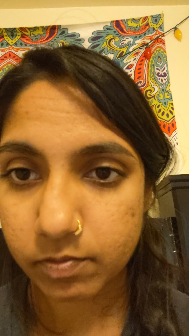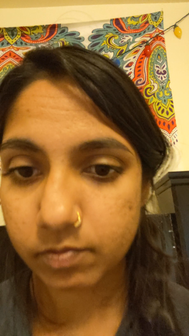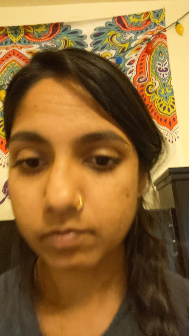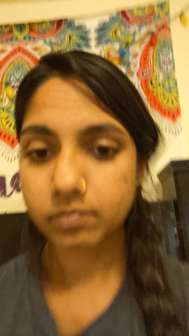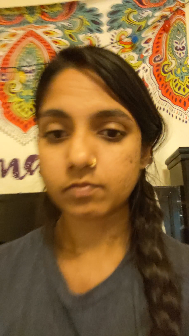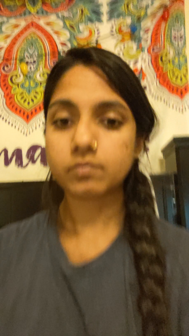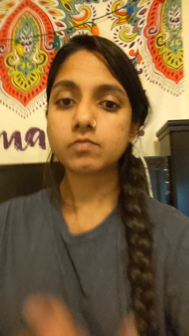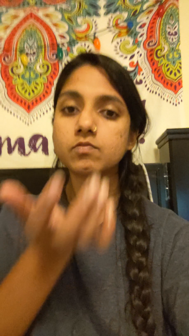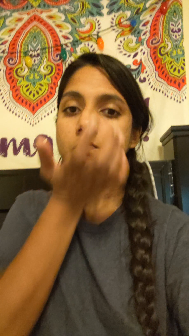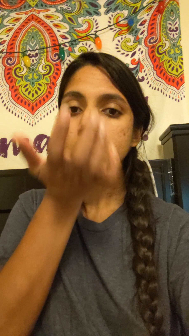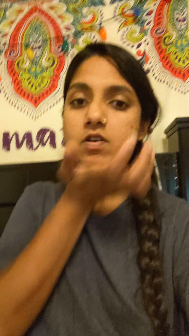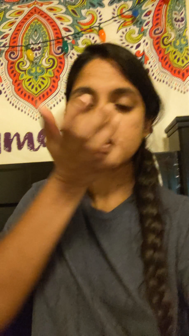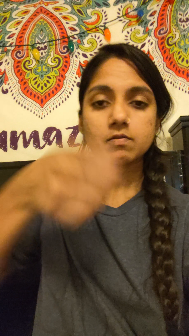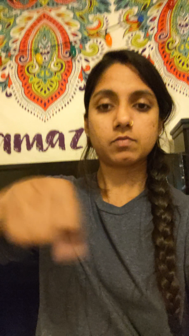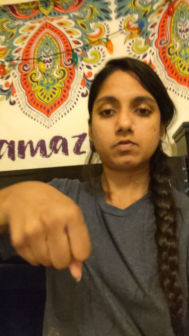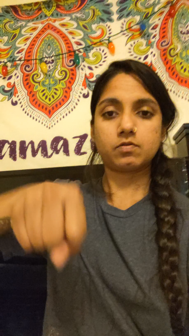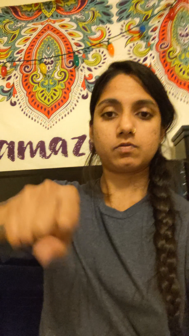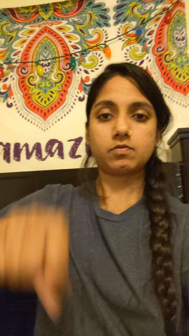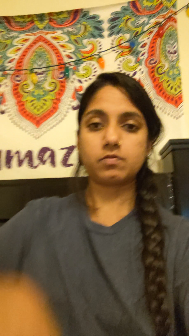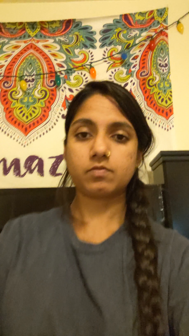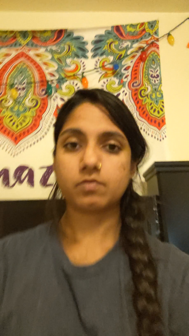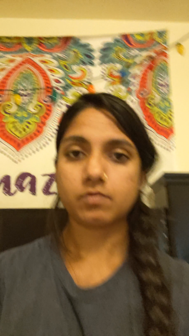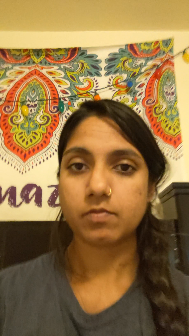lawn mower